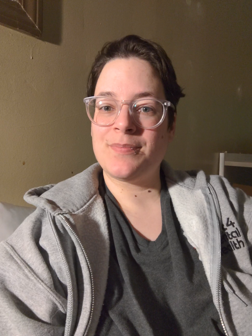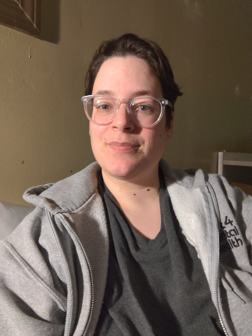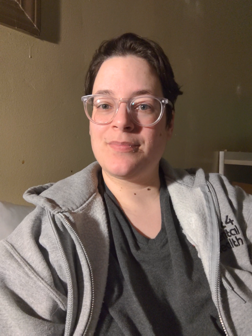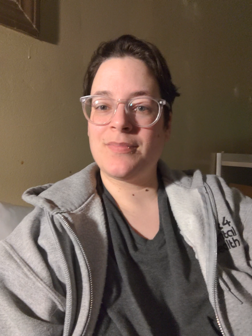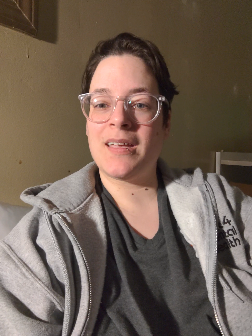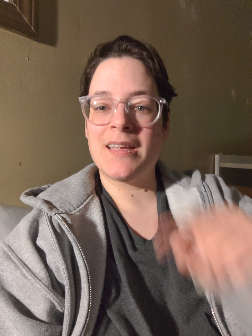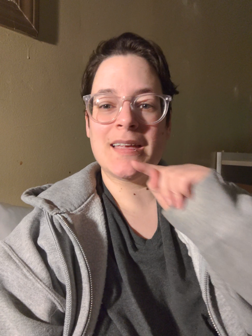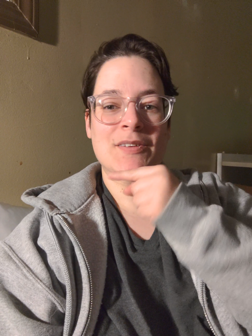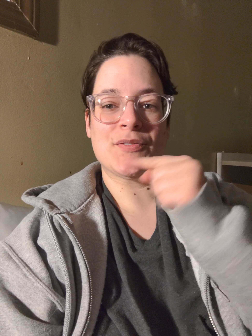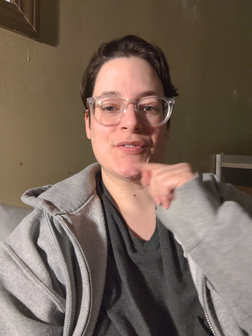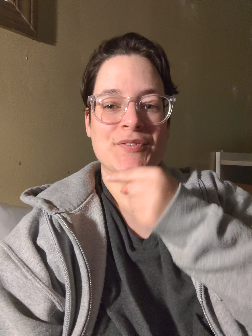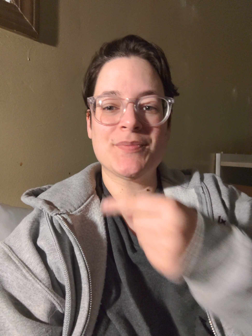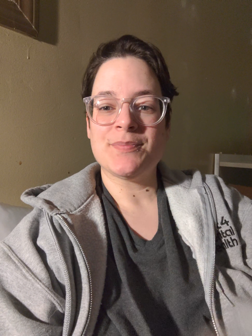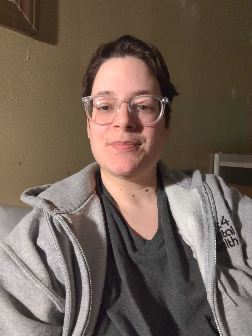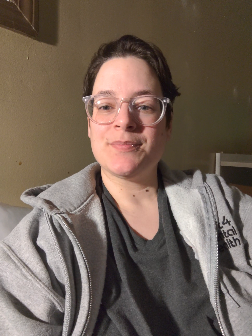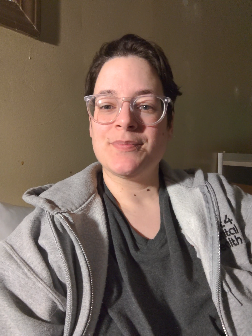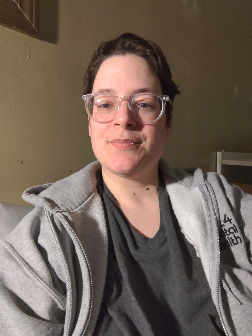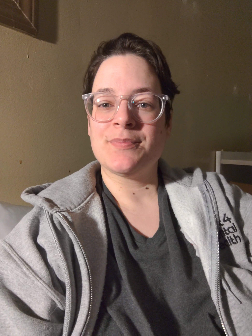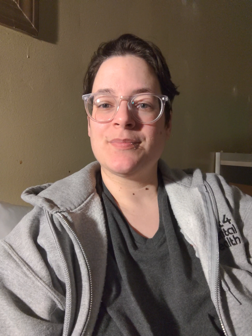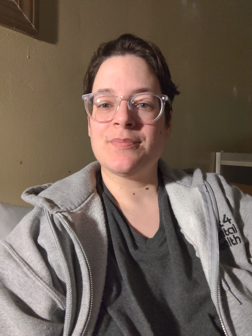carrot